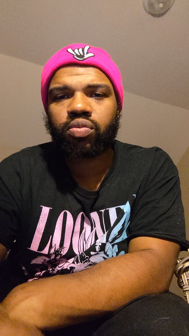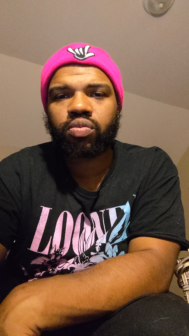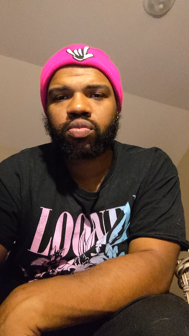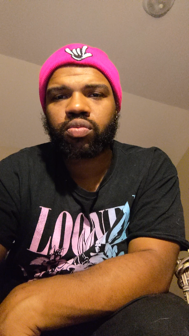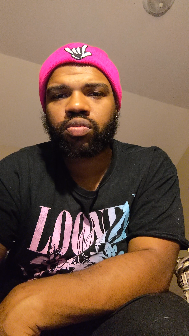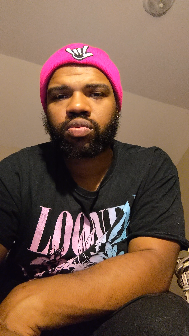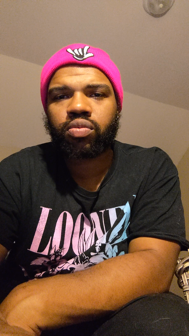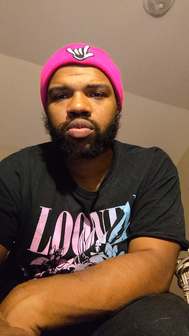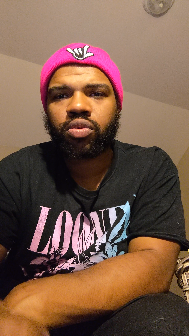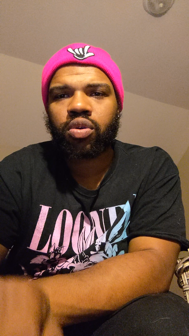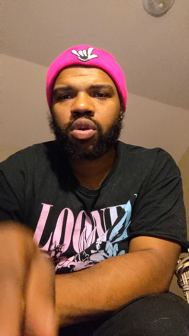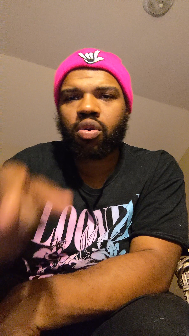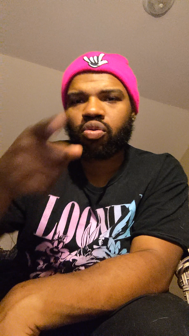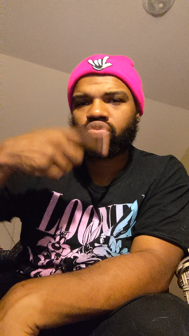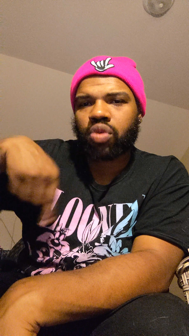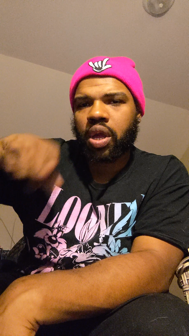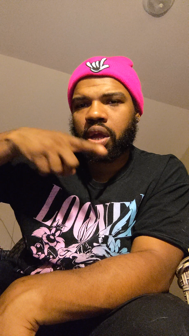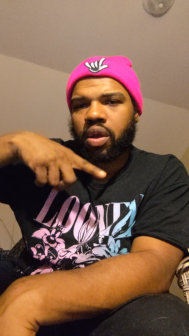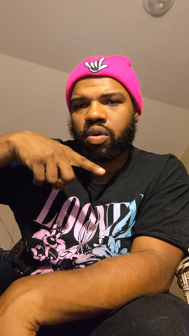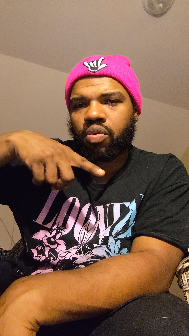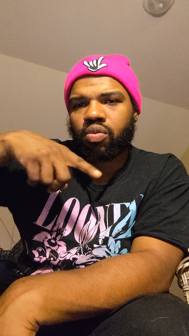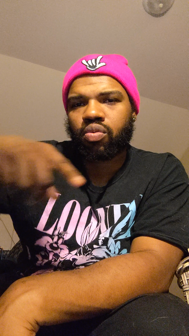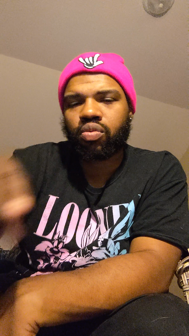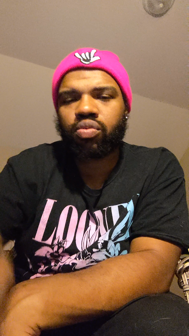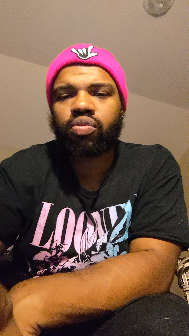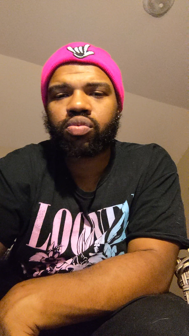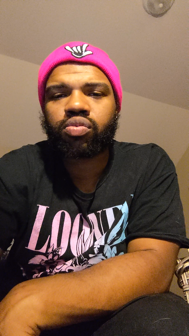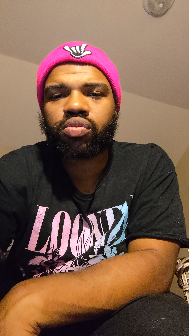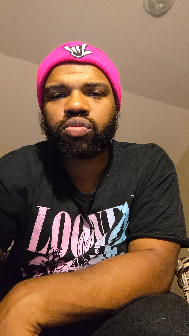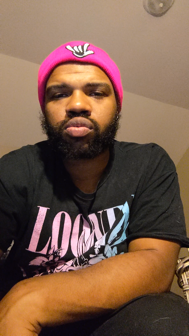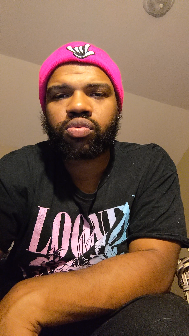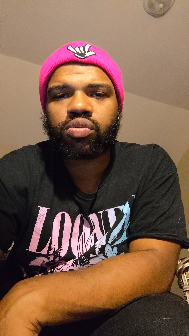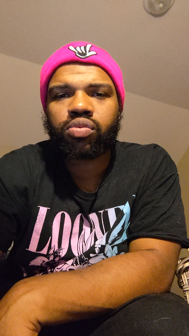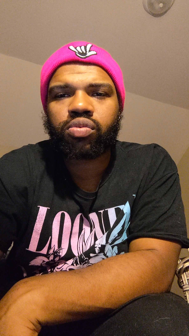around